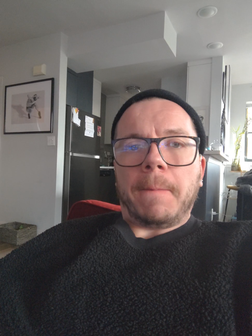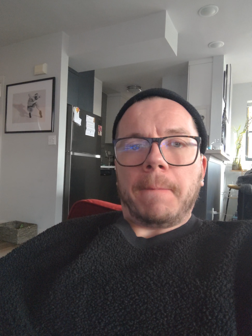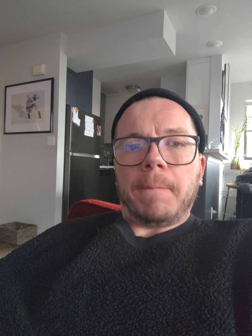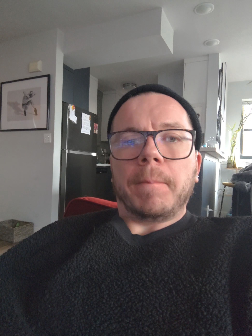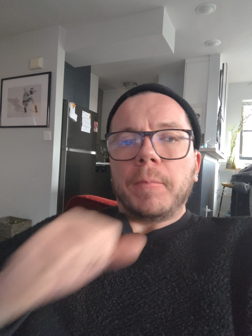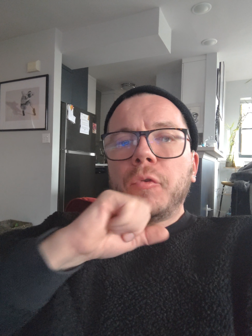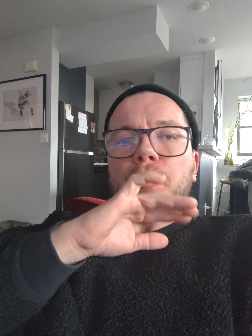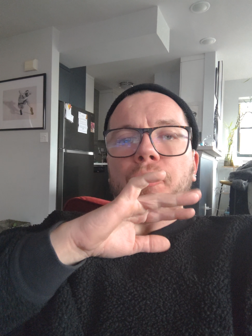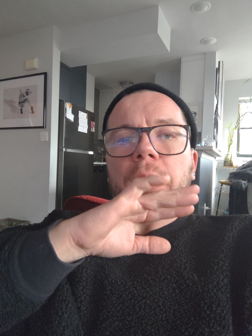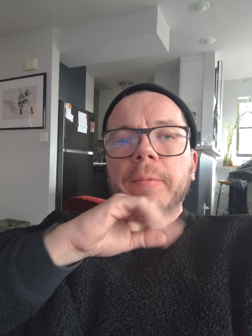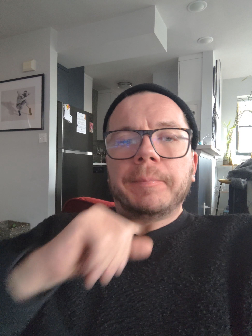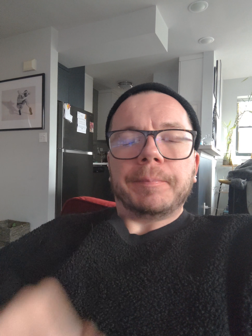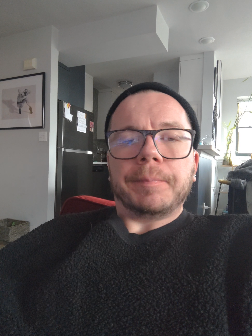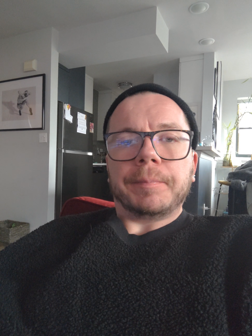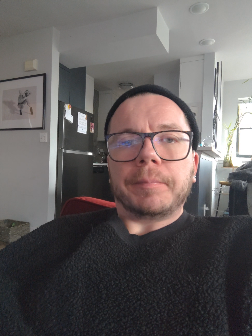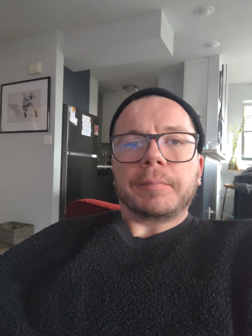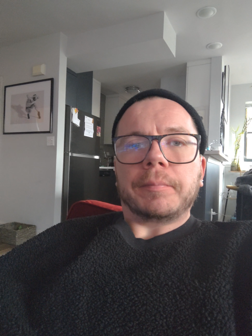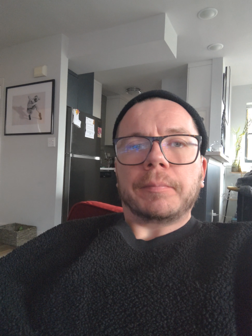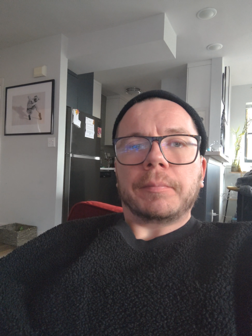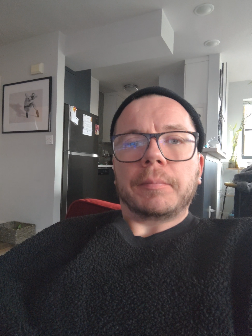dirty